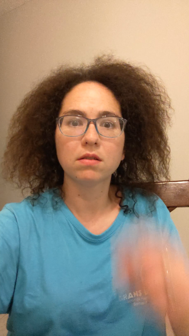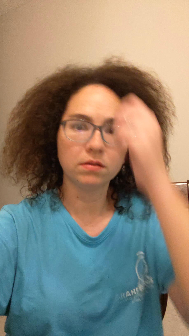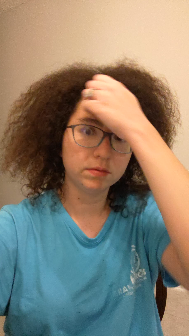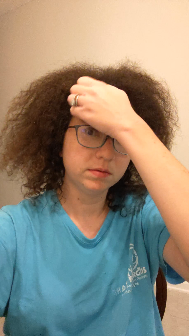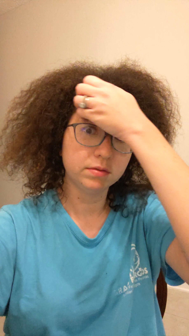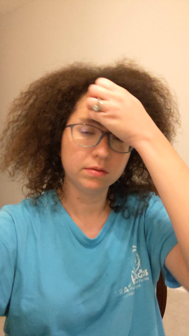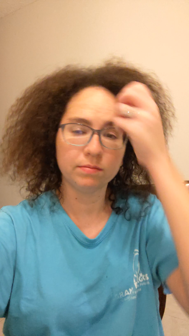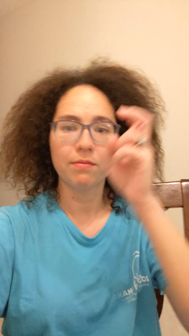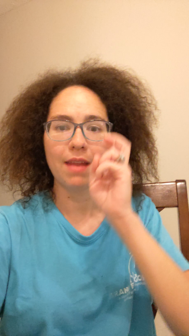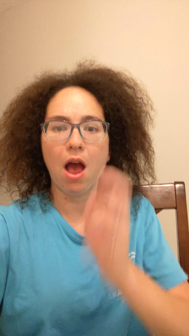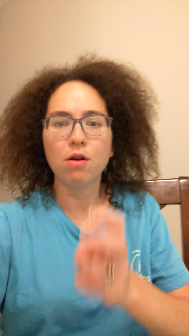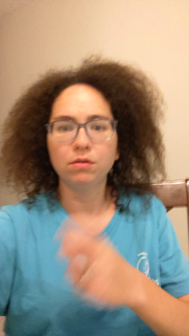hard